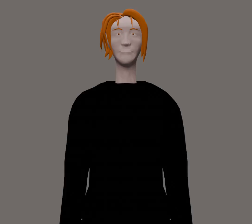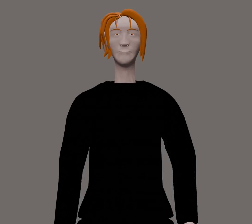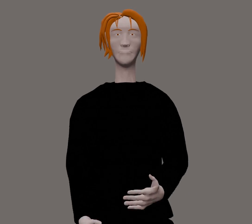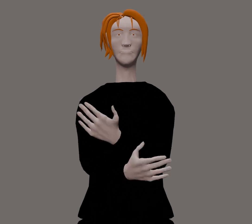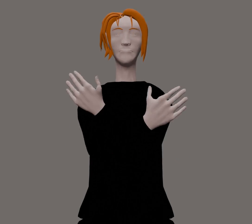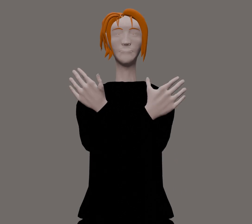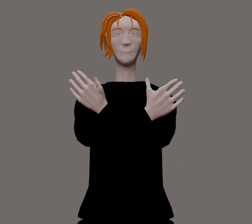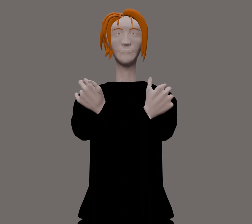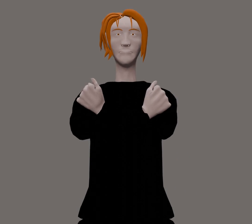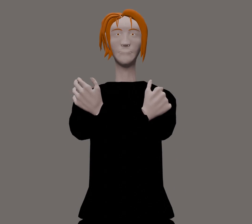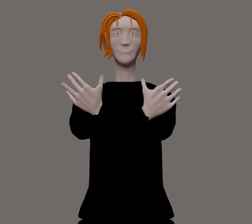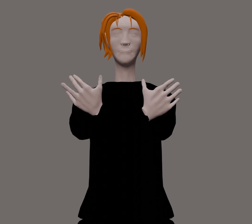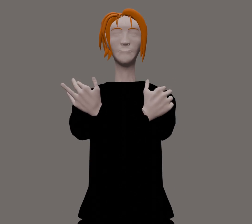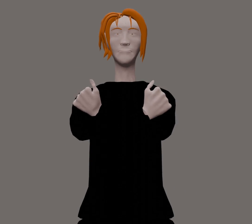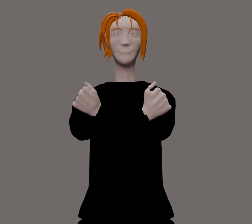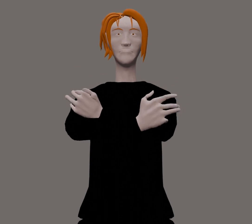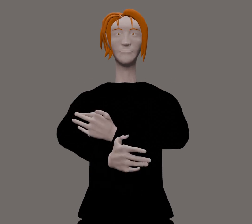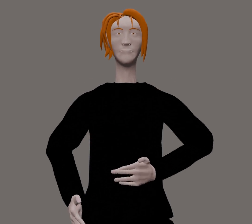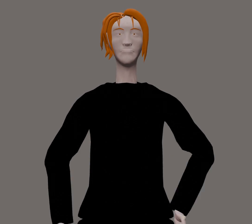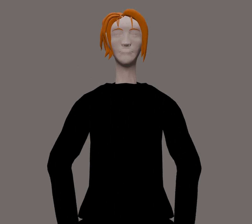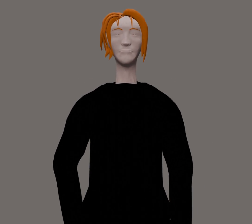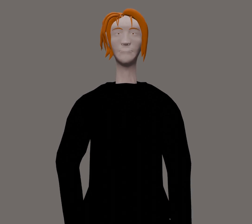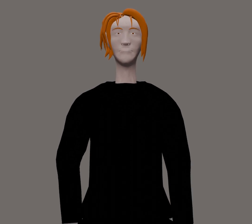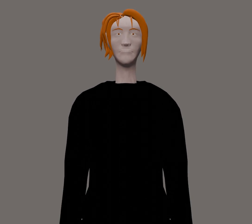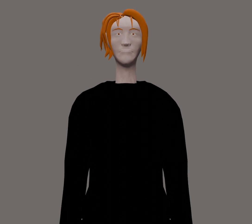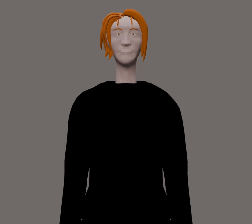Bear (Animal)